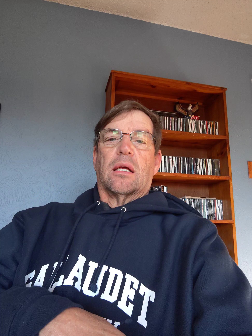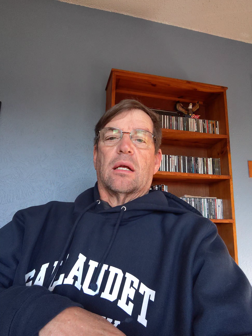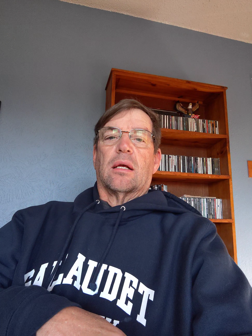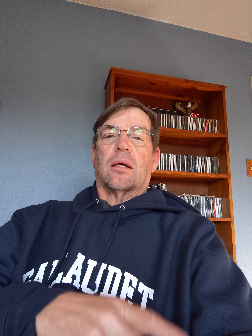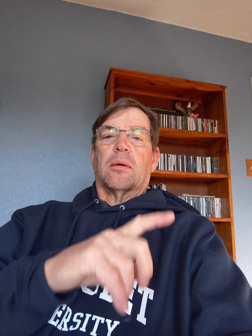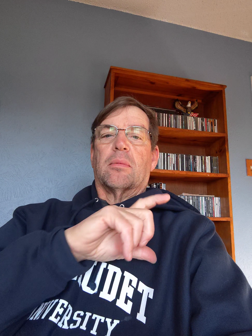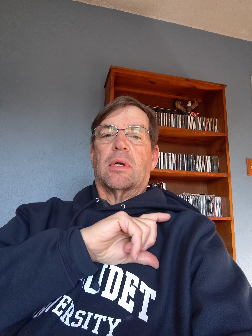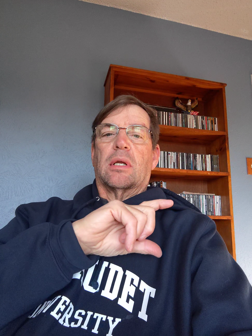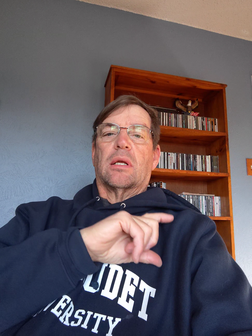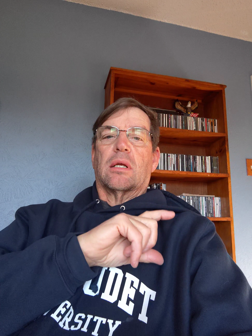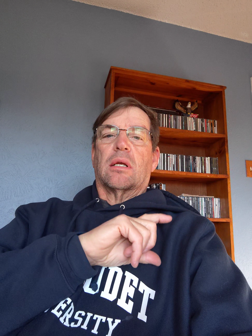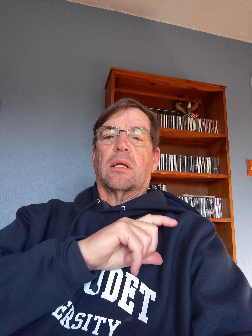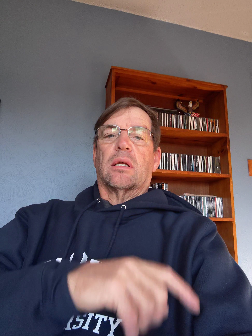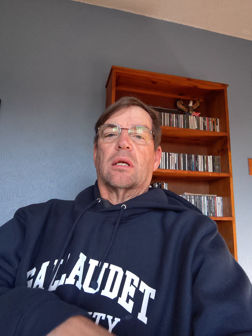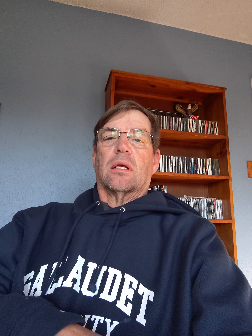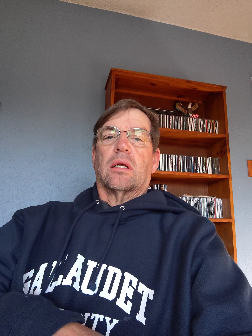police